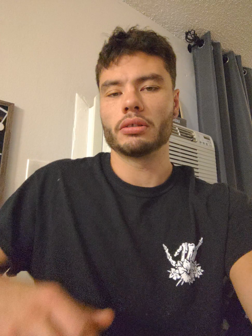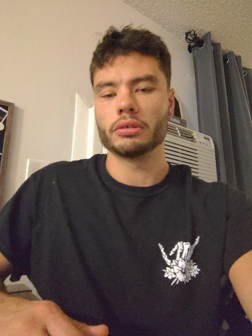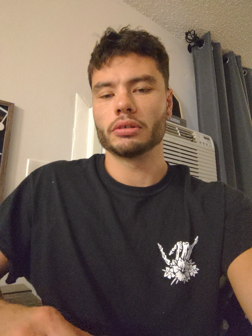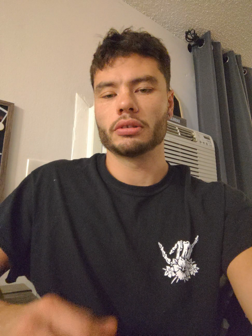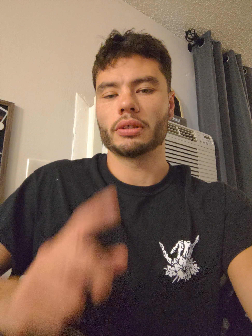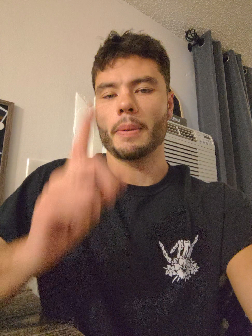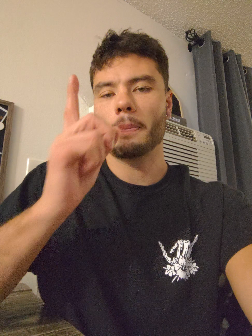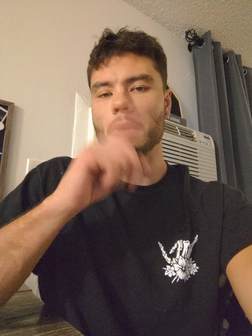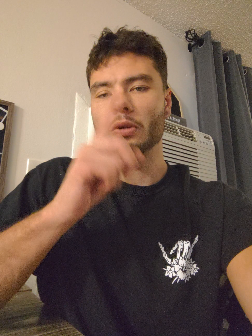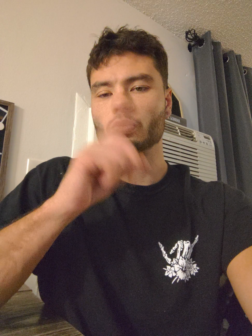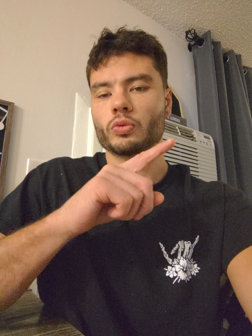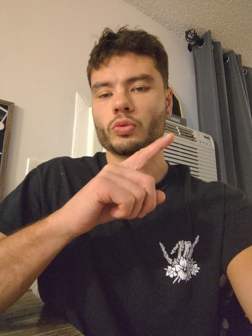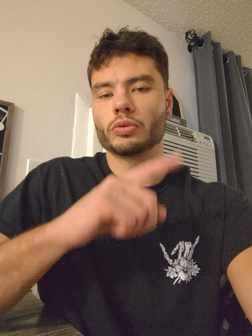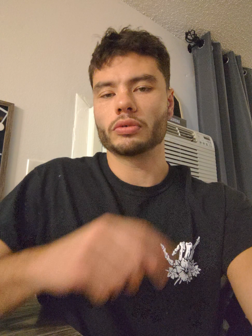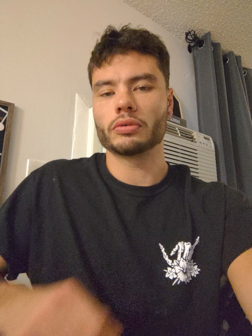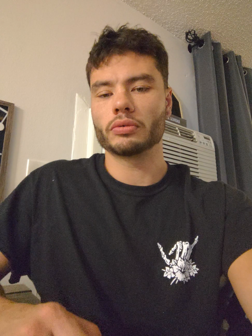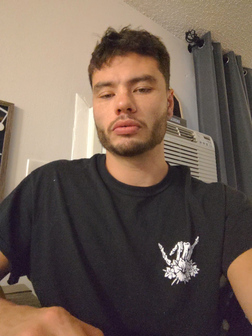mouse